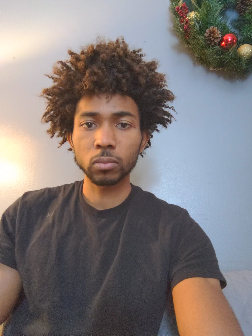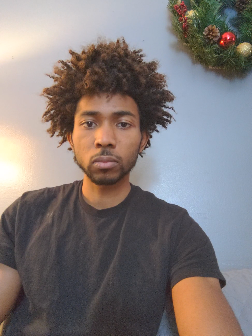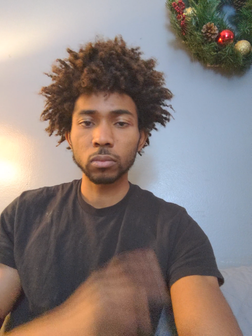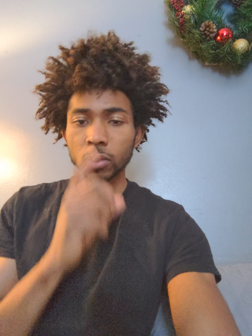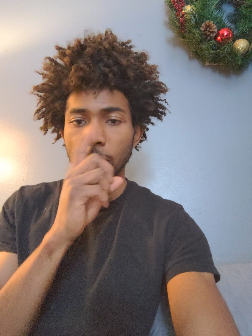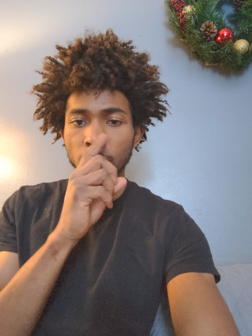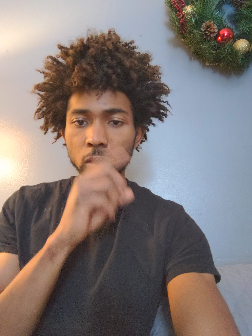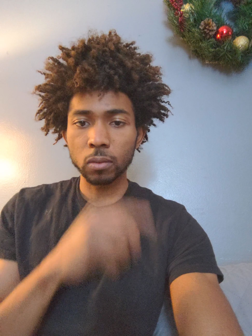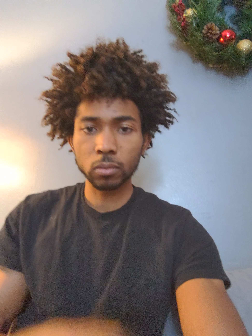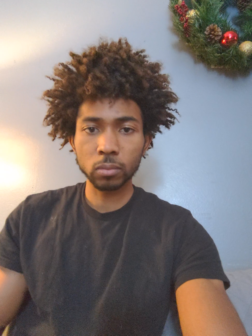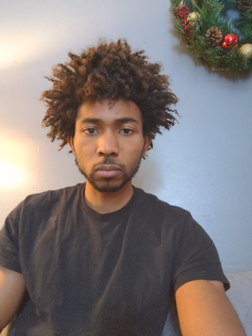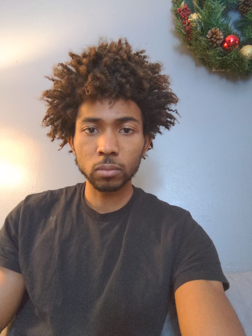mouse